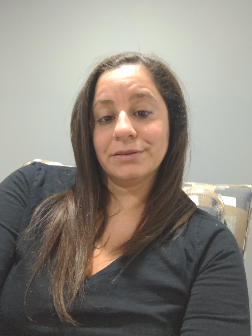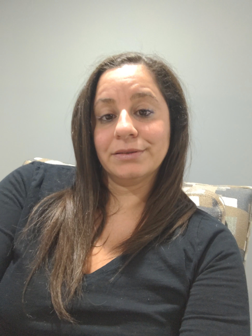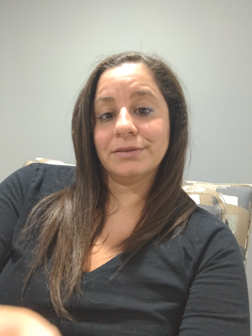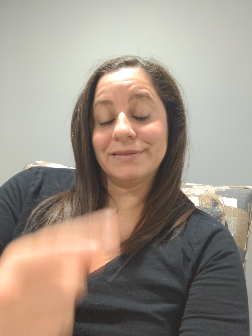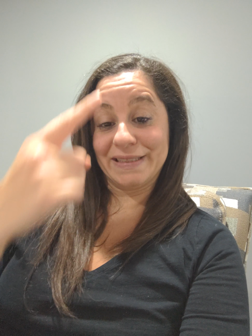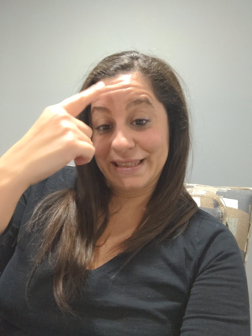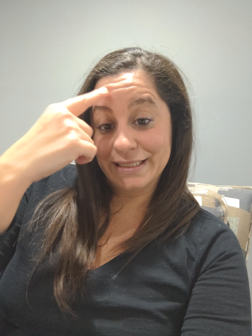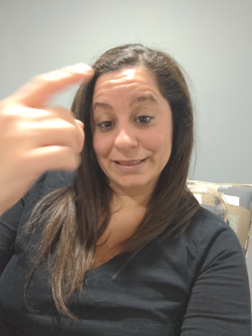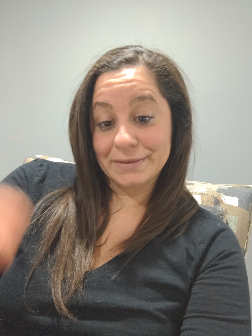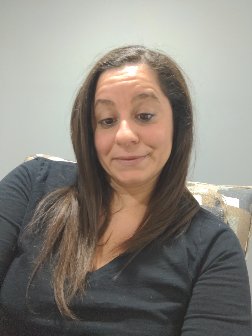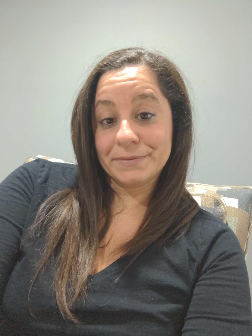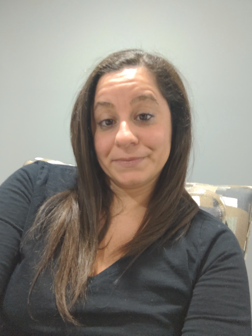think